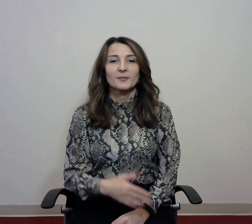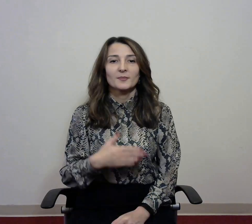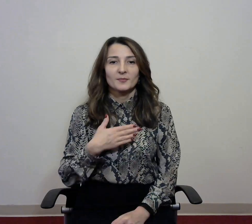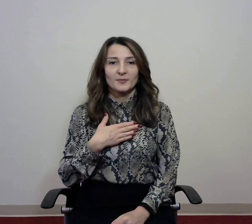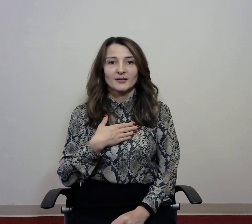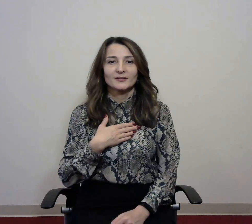mənə